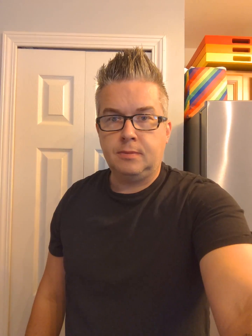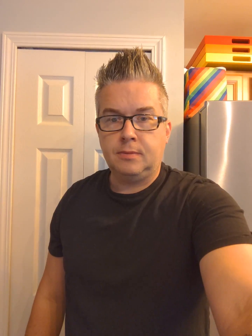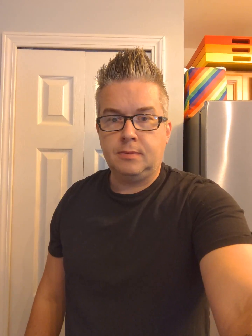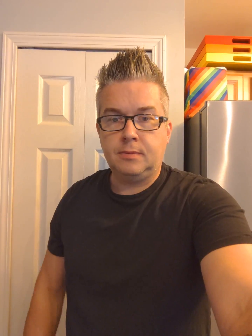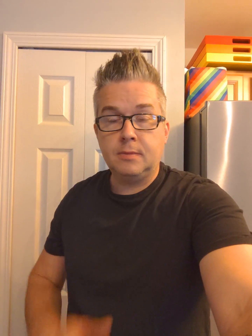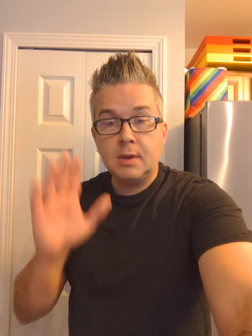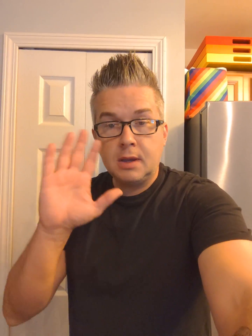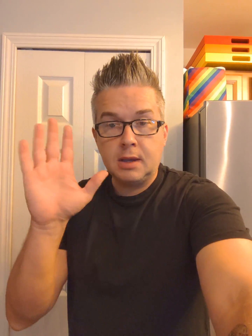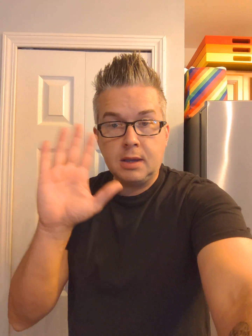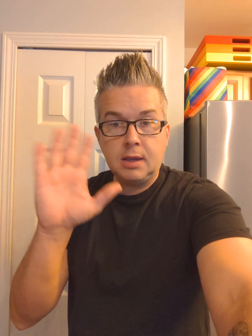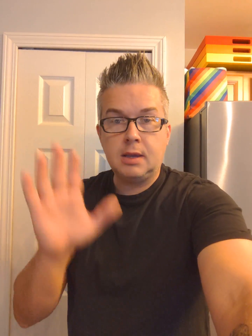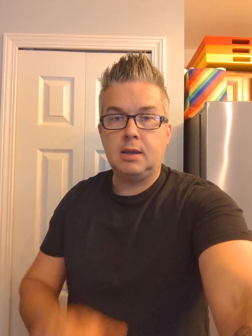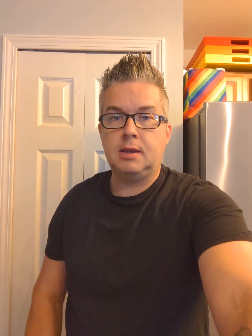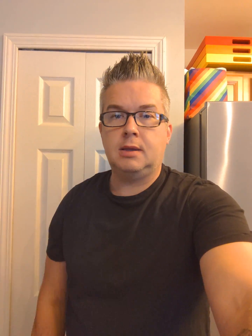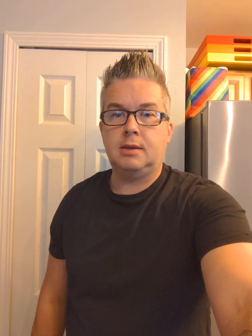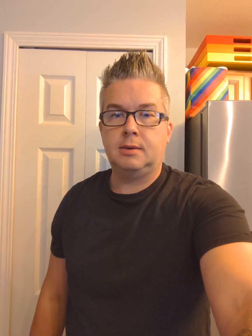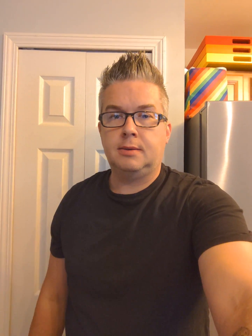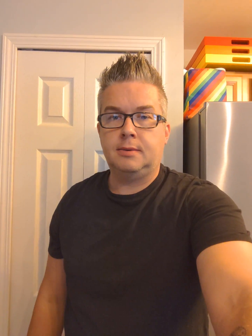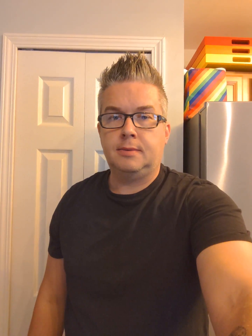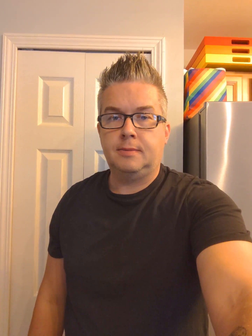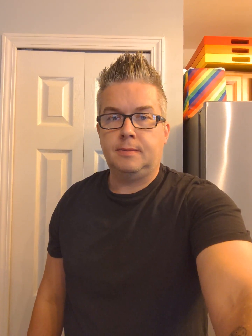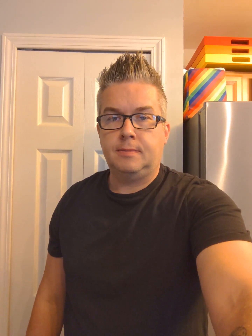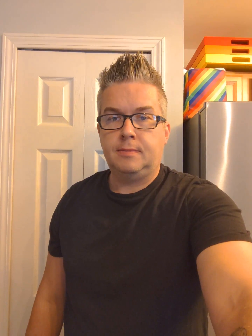hi